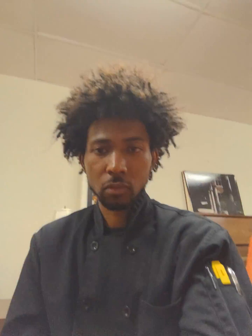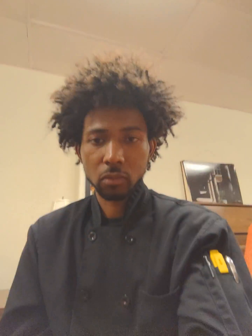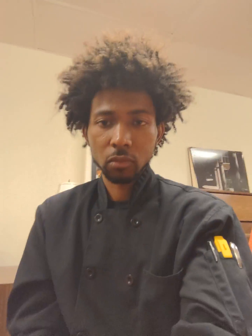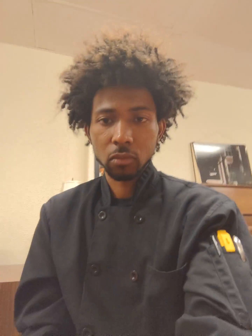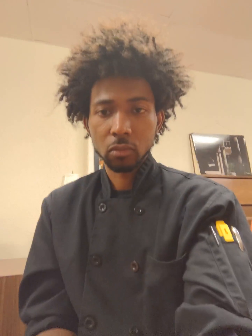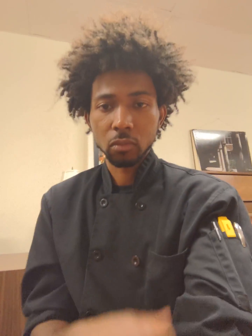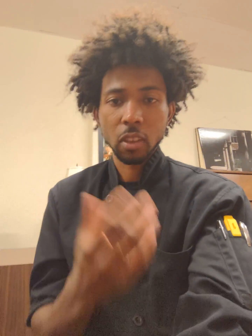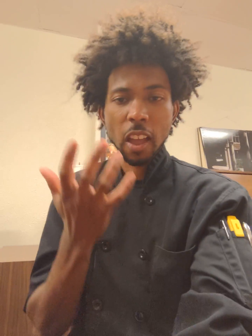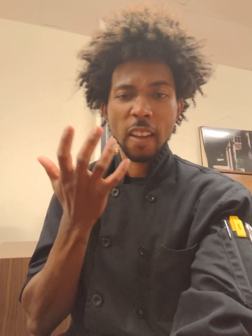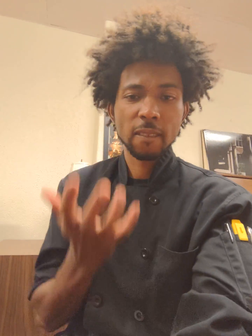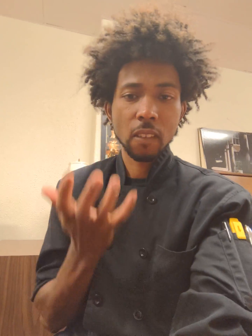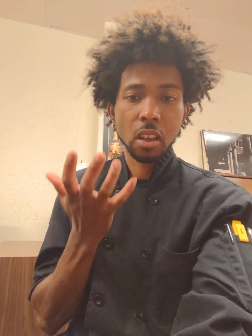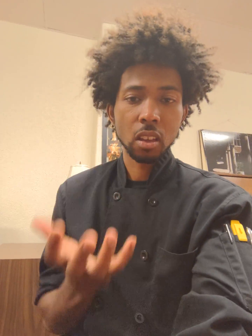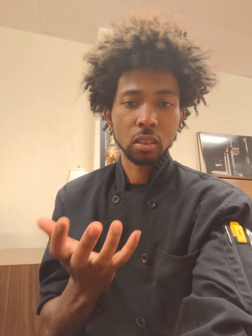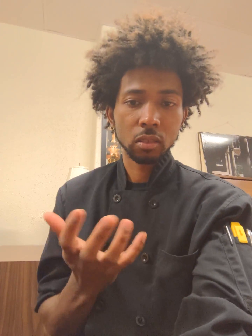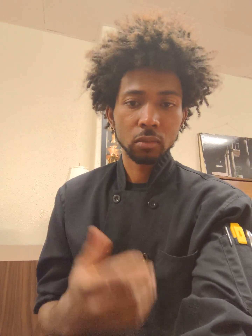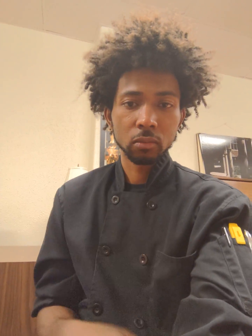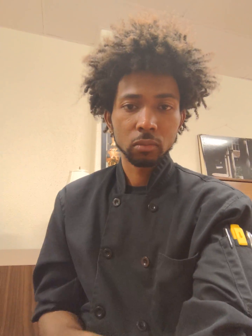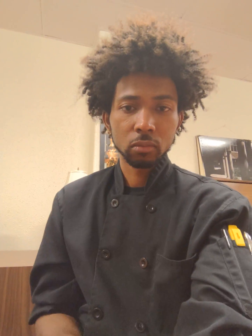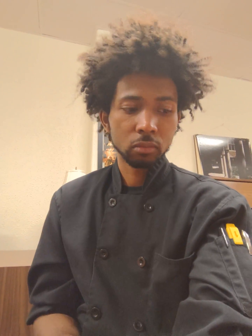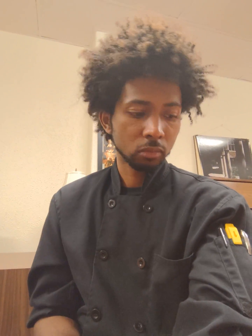heavy